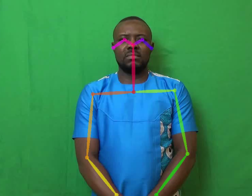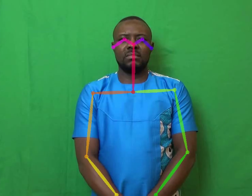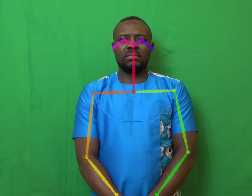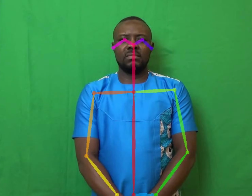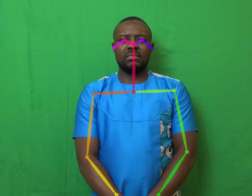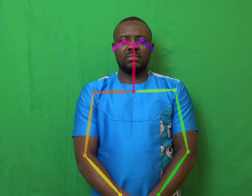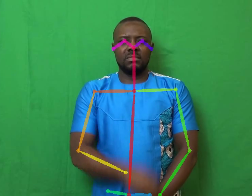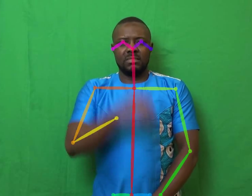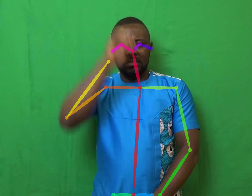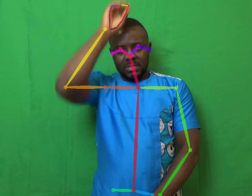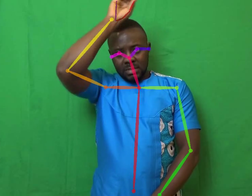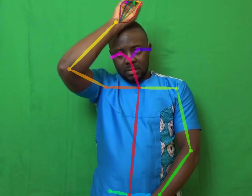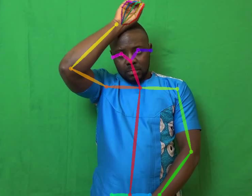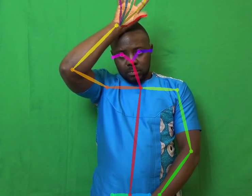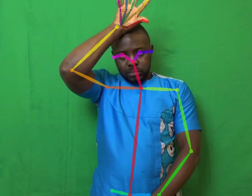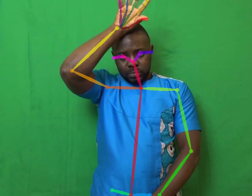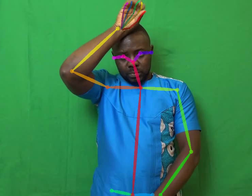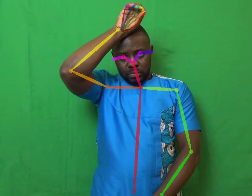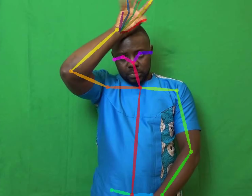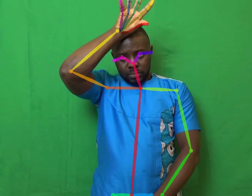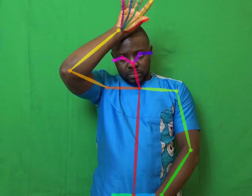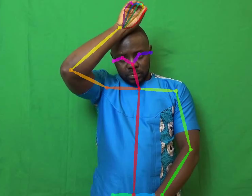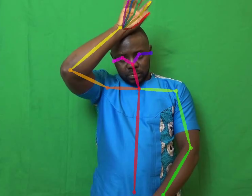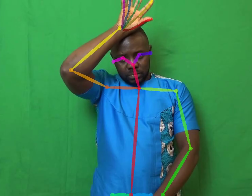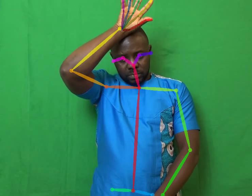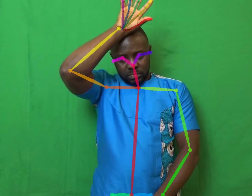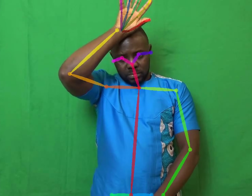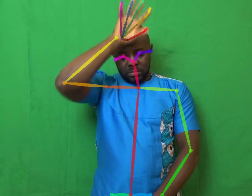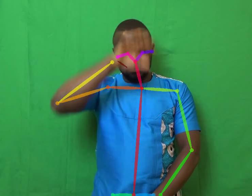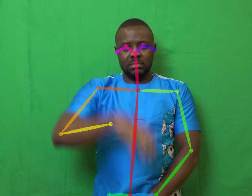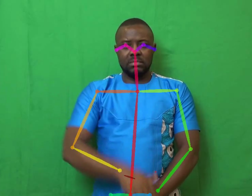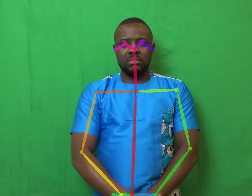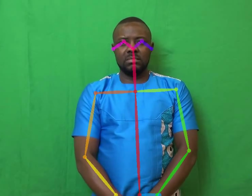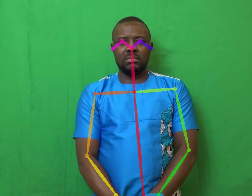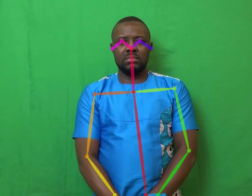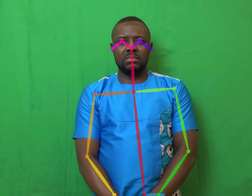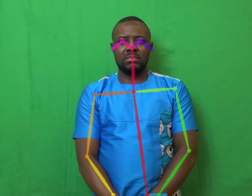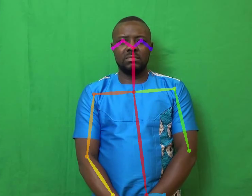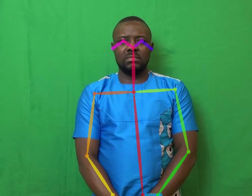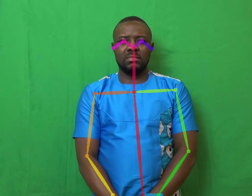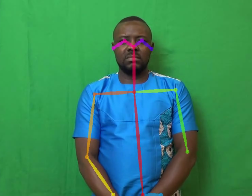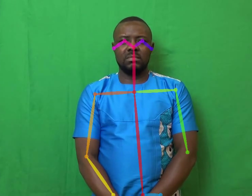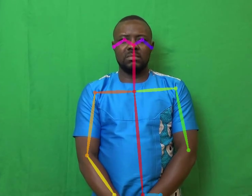taxi